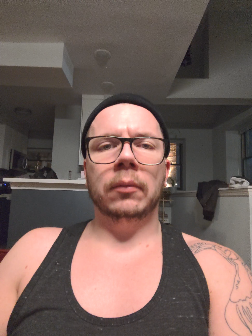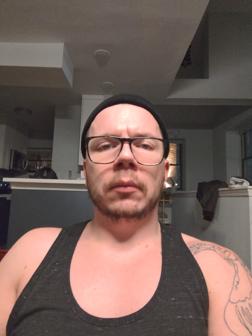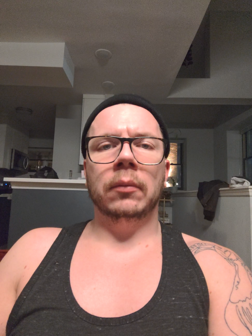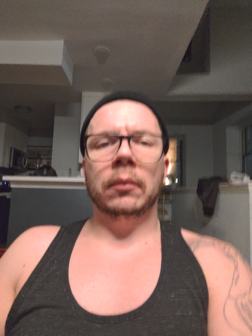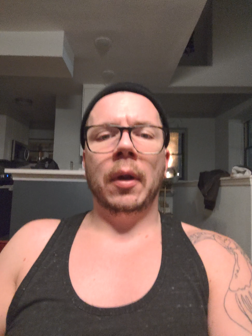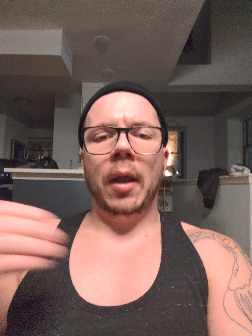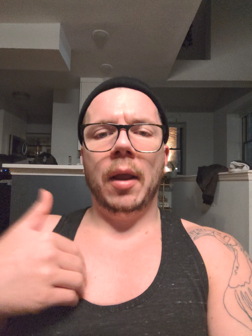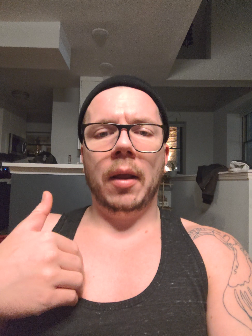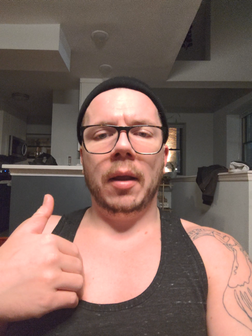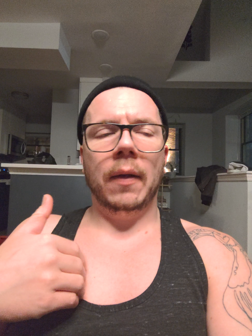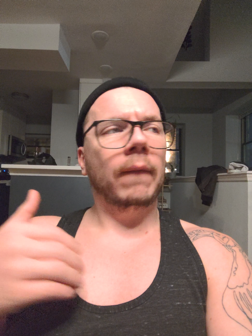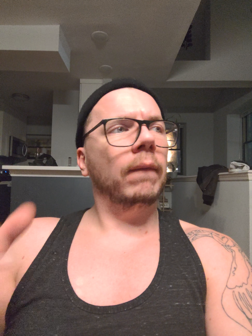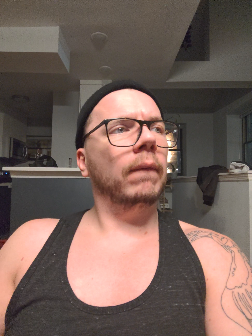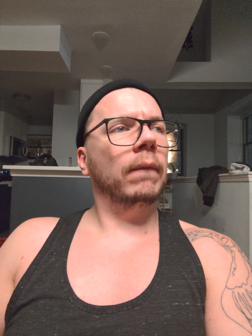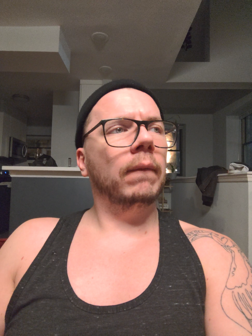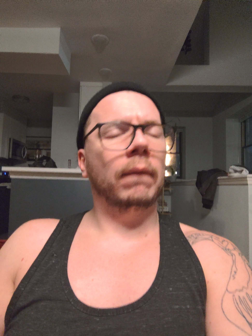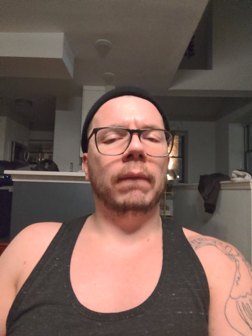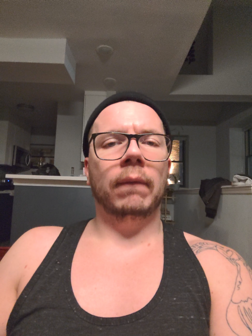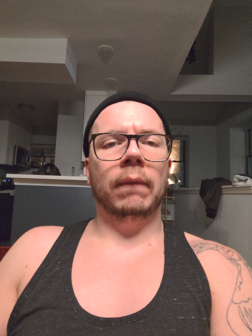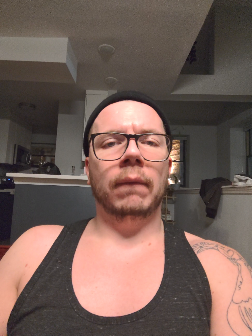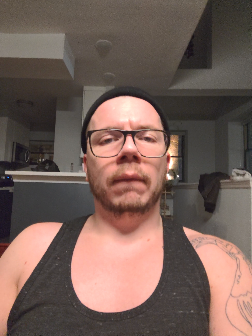have